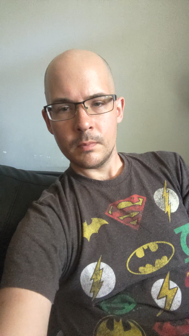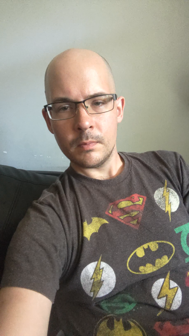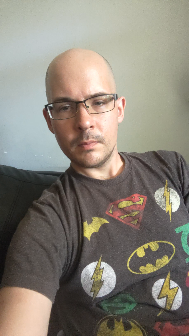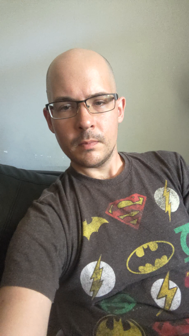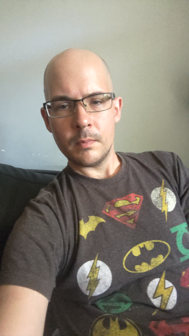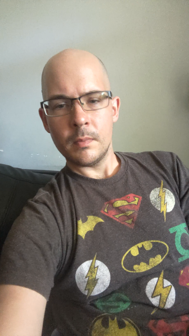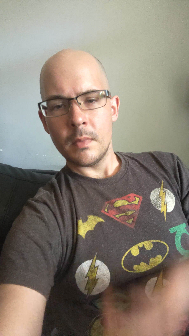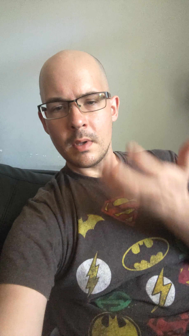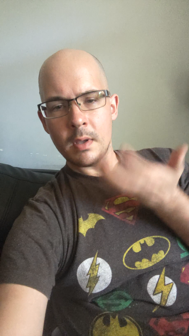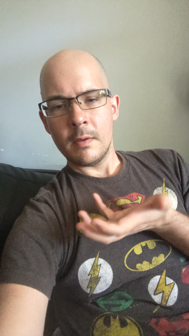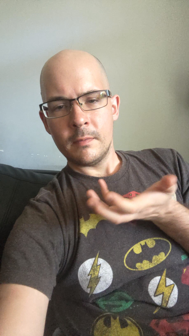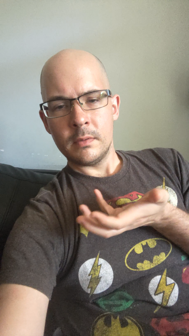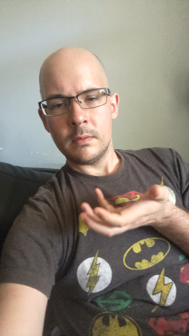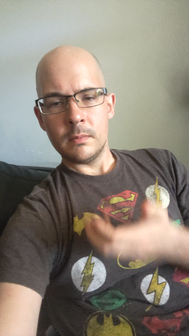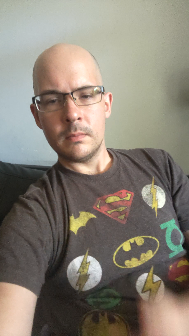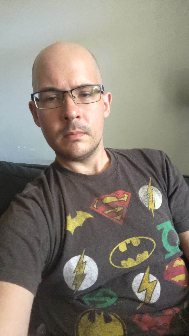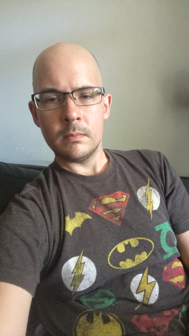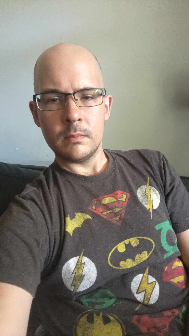heavy